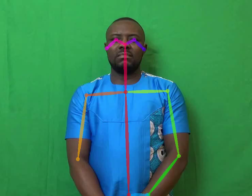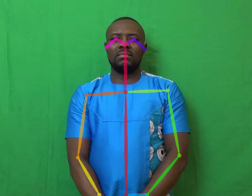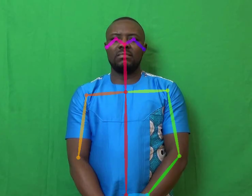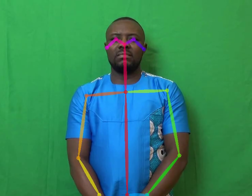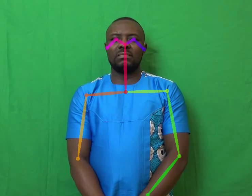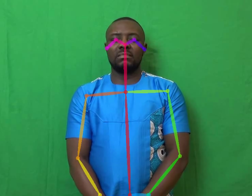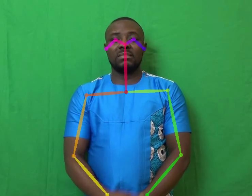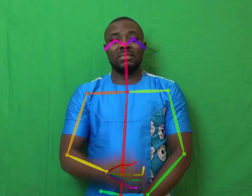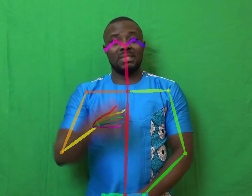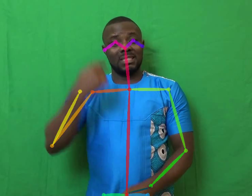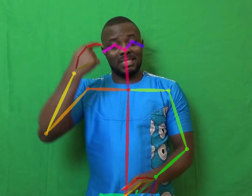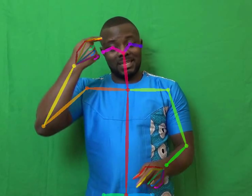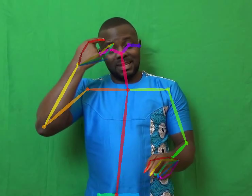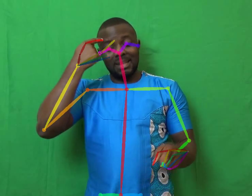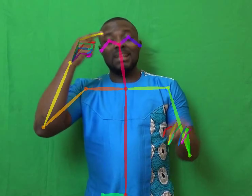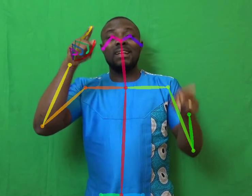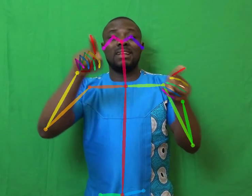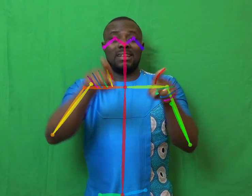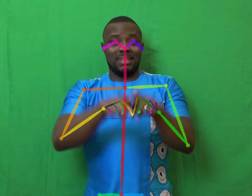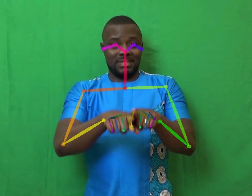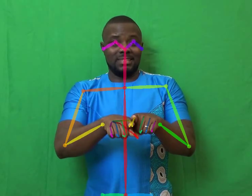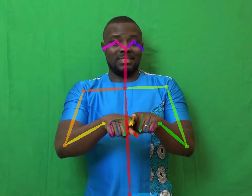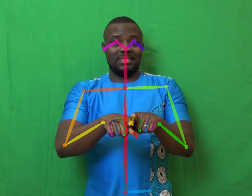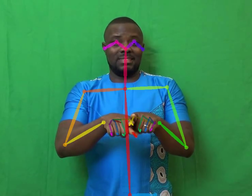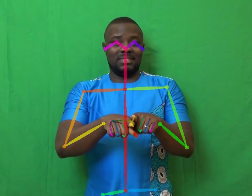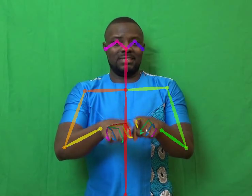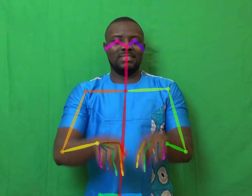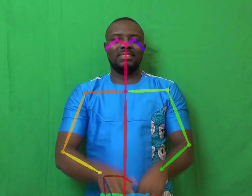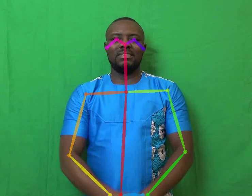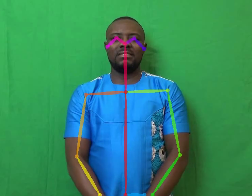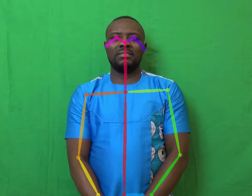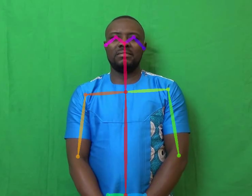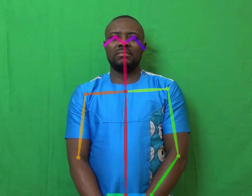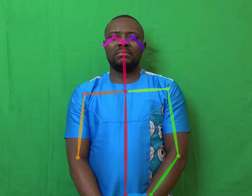agree